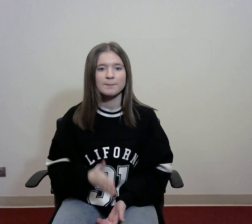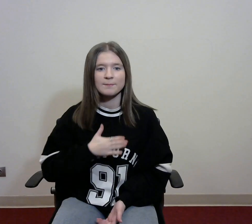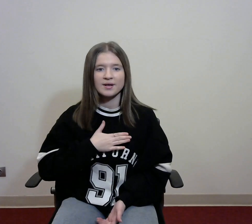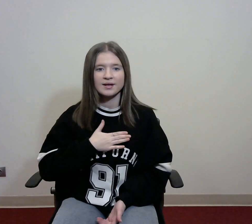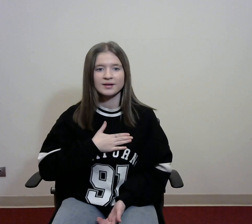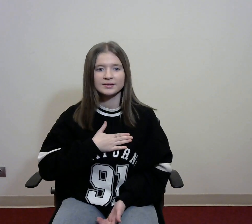mən